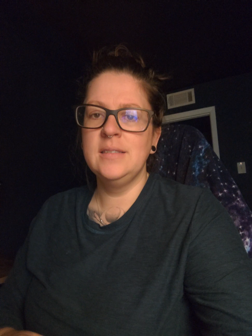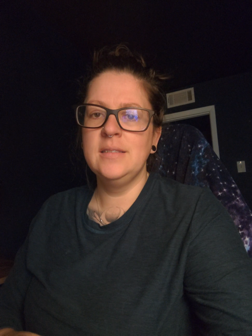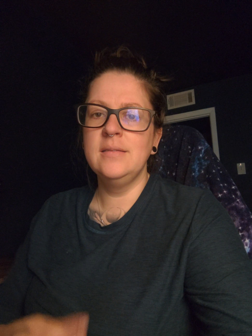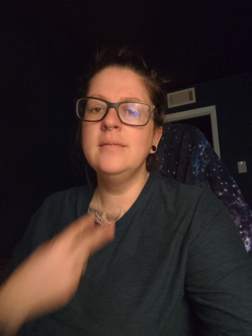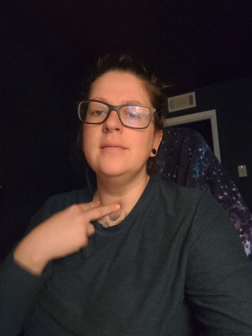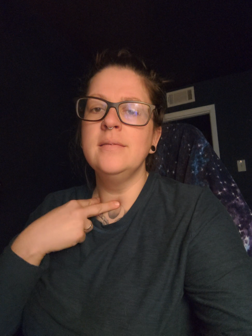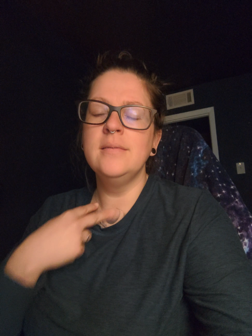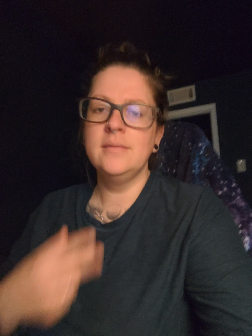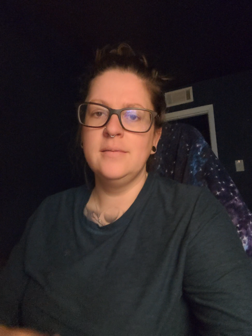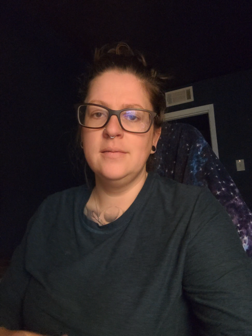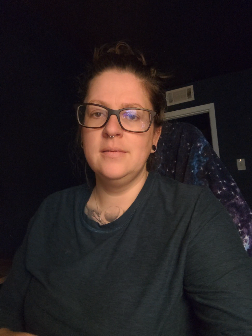stuck